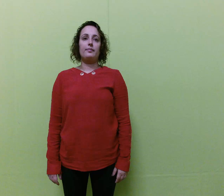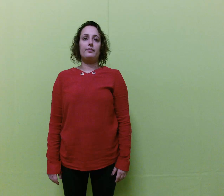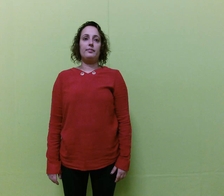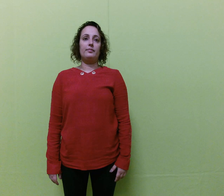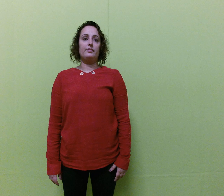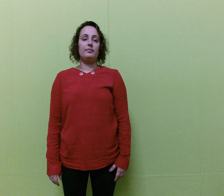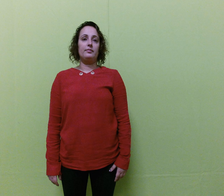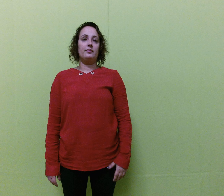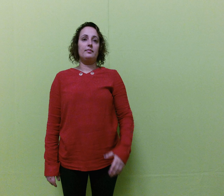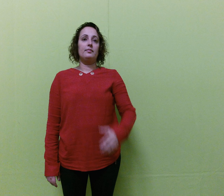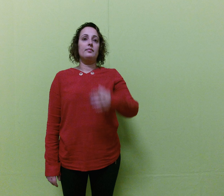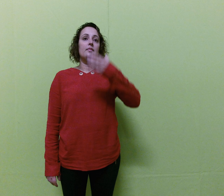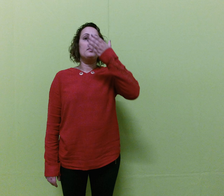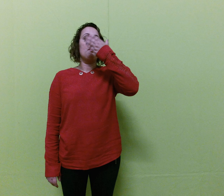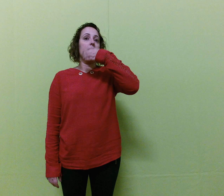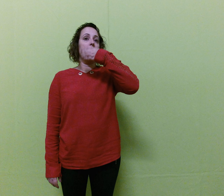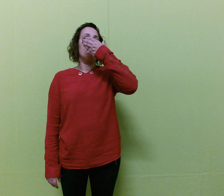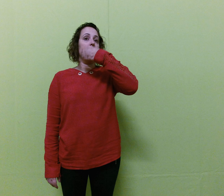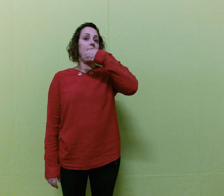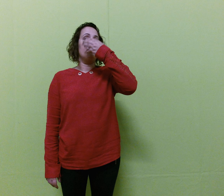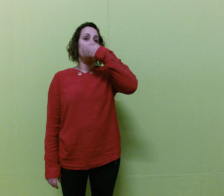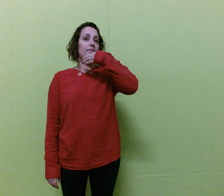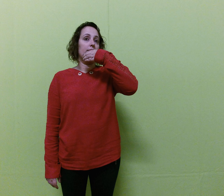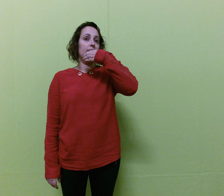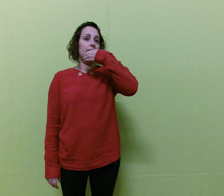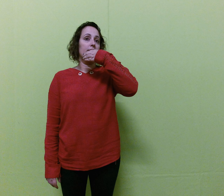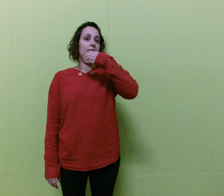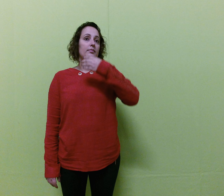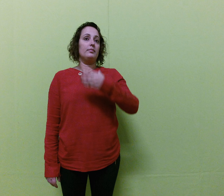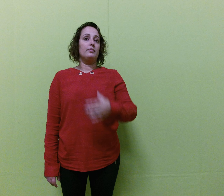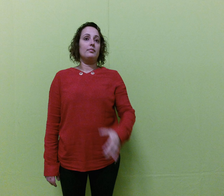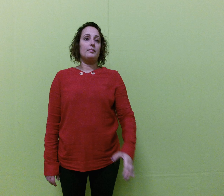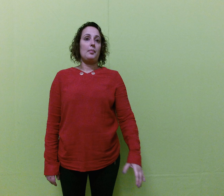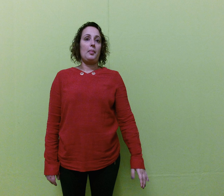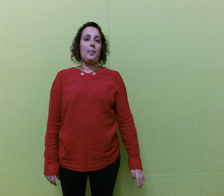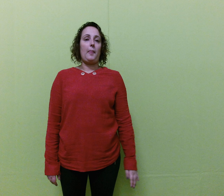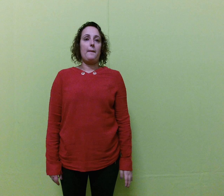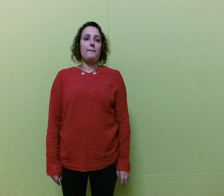maçã